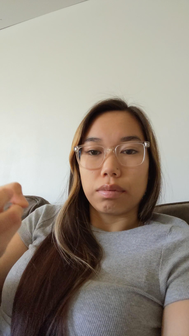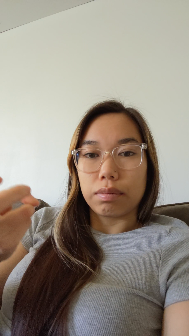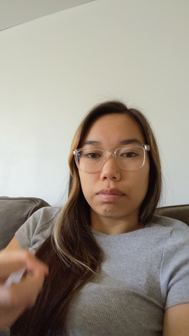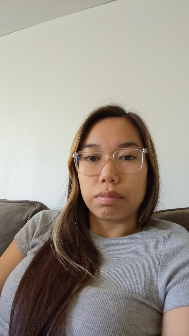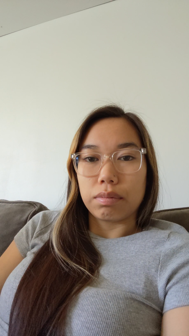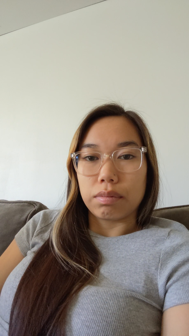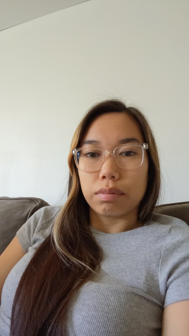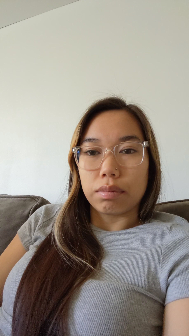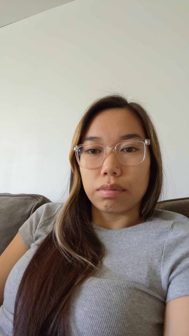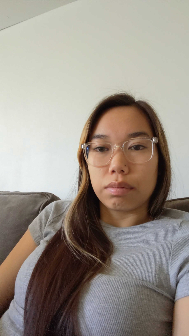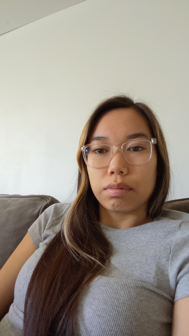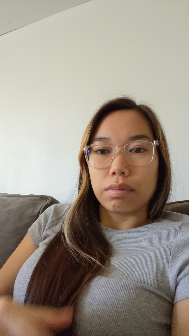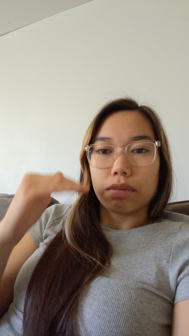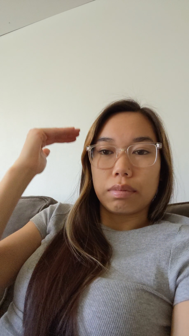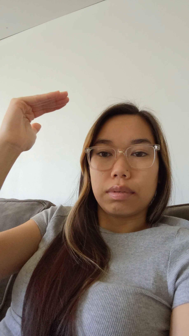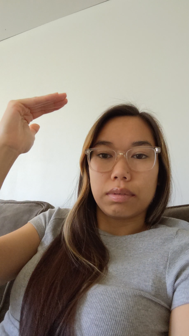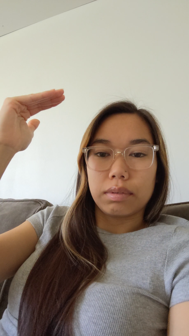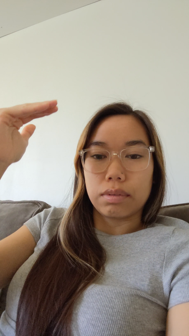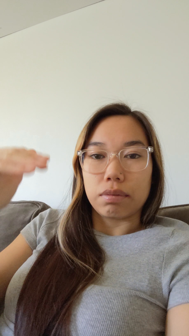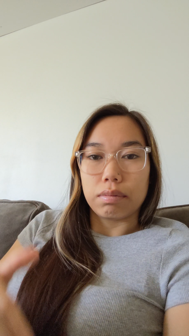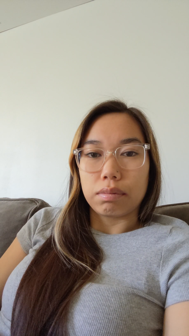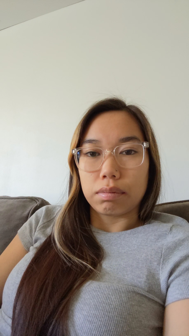big